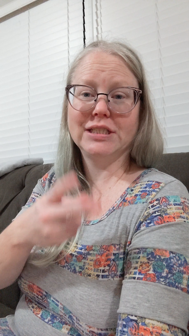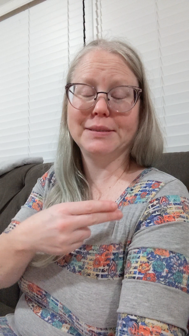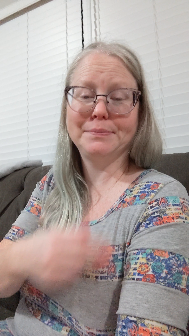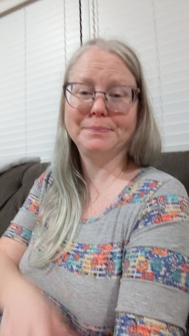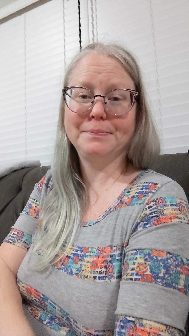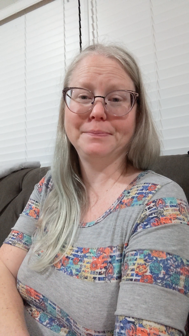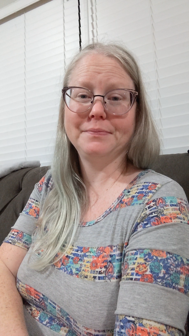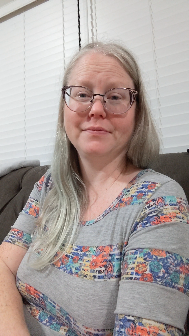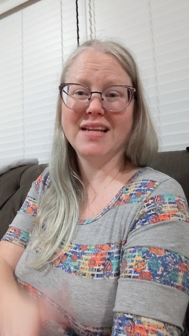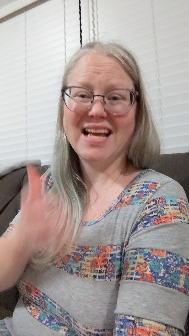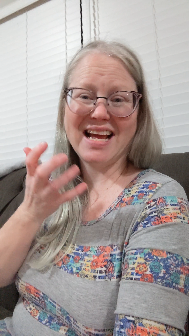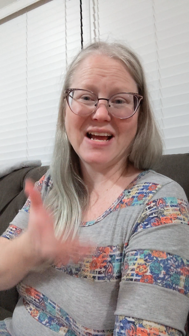heavy